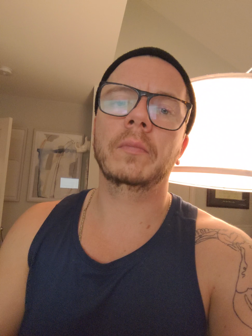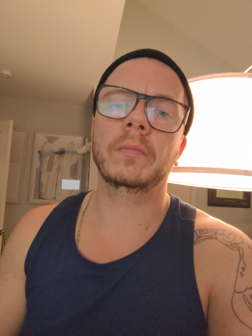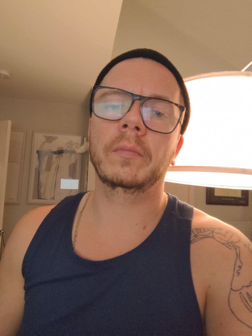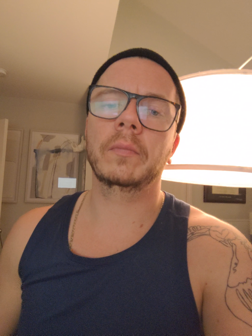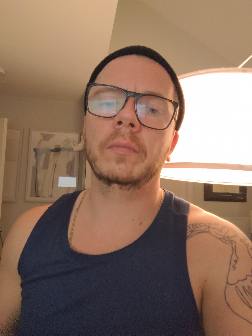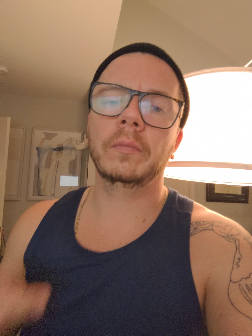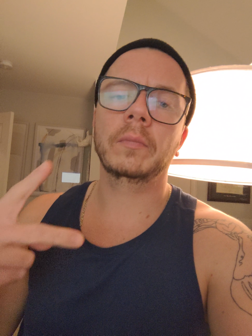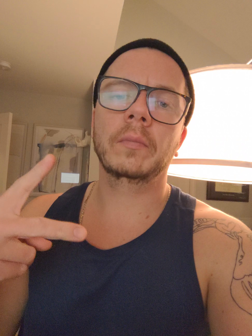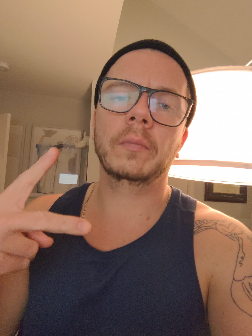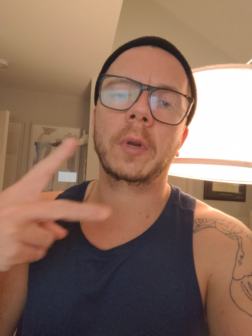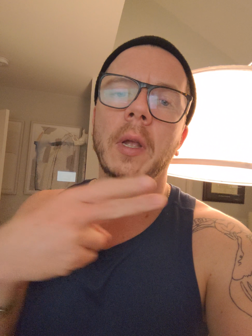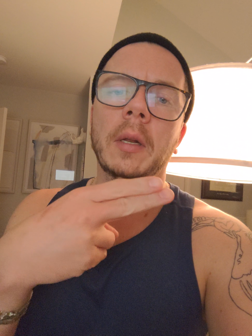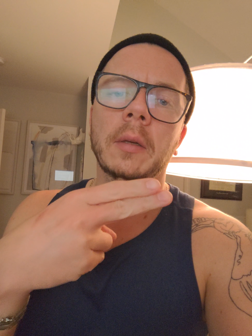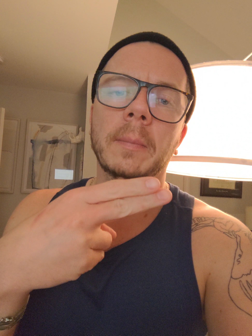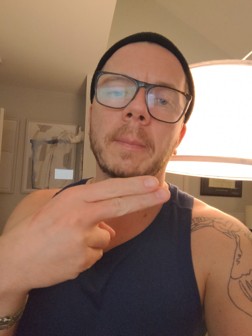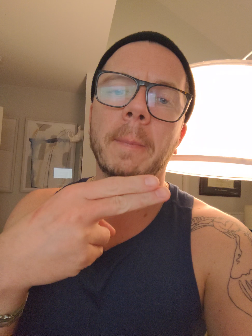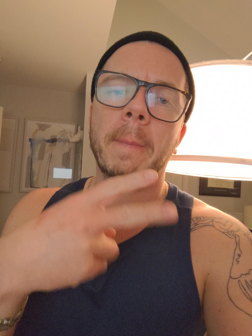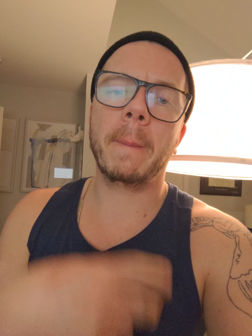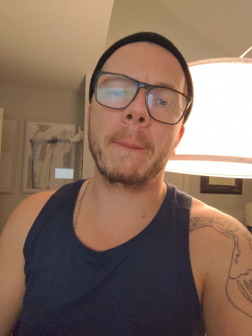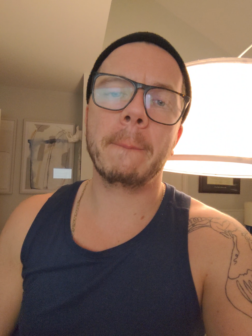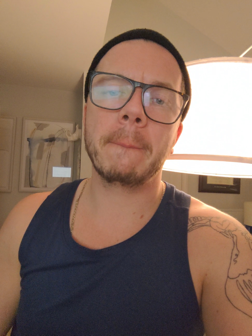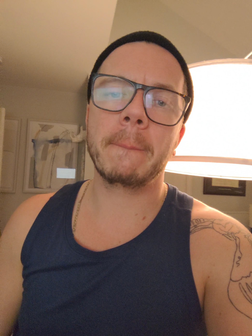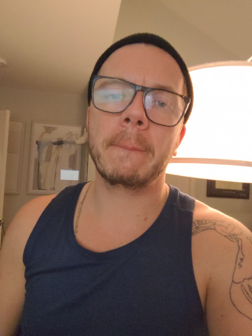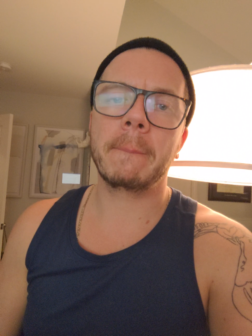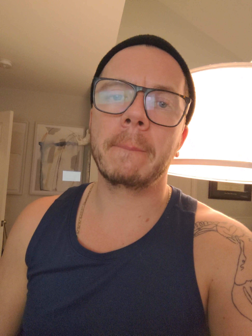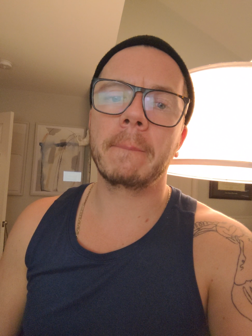cut